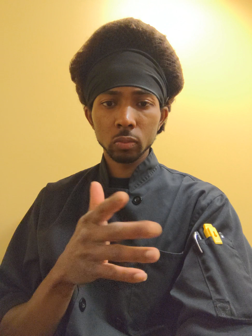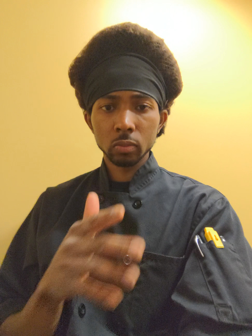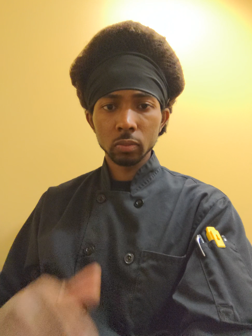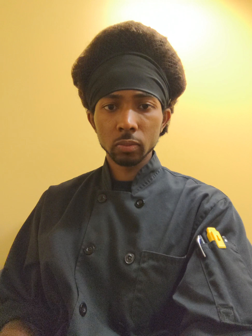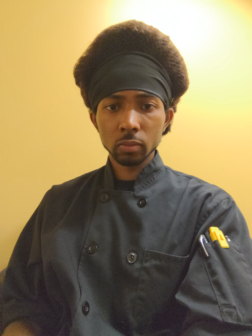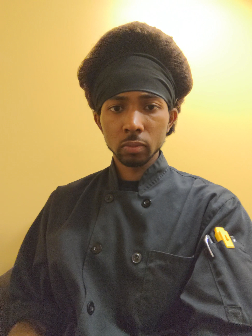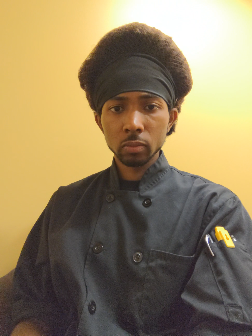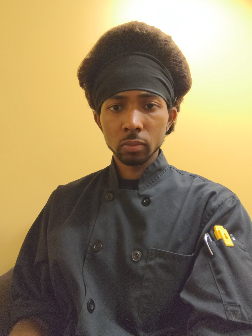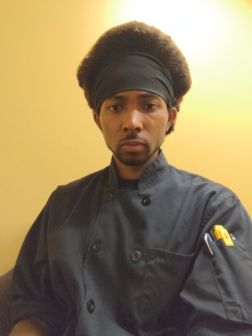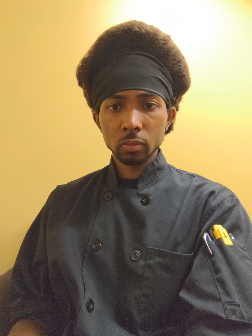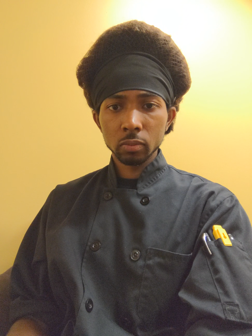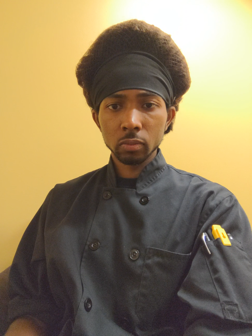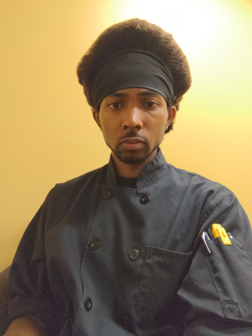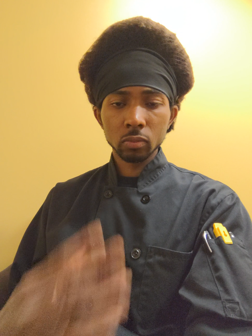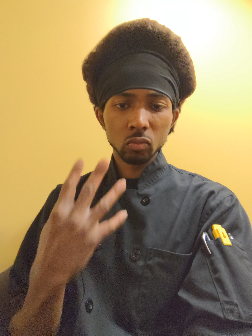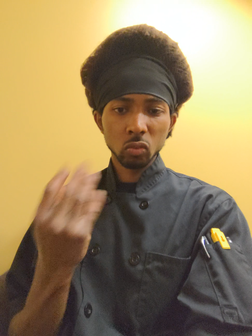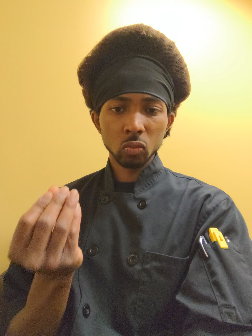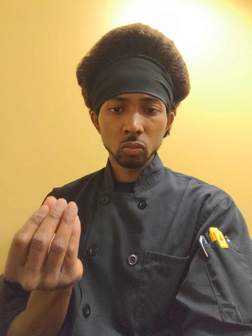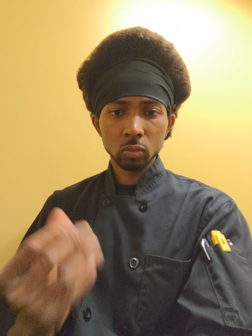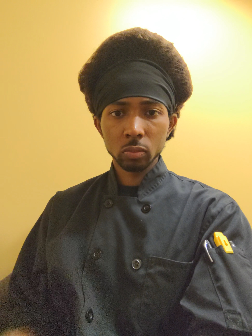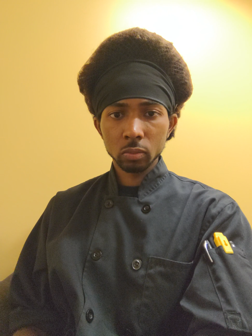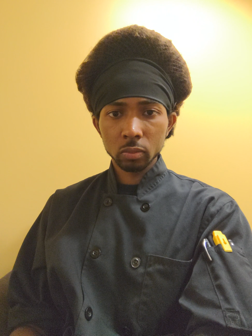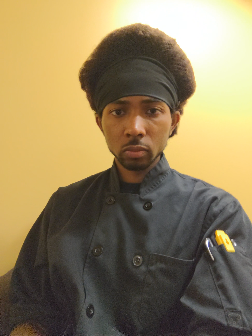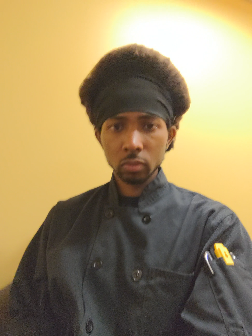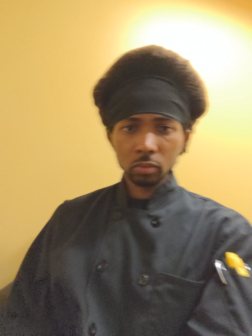got to